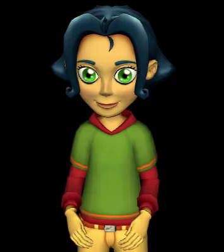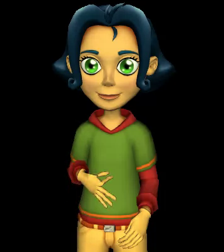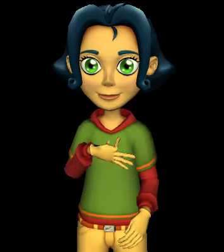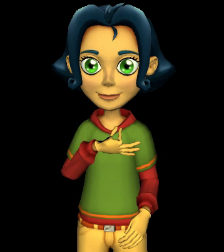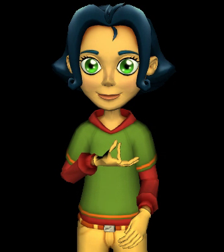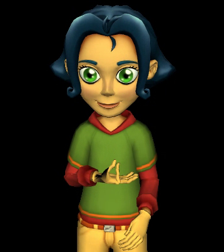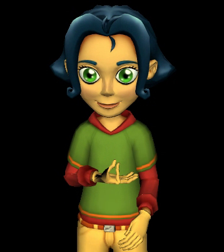ابن